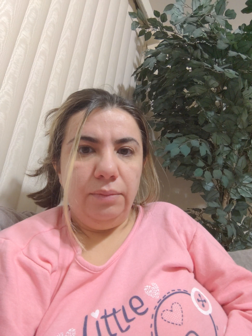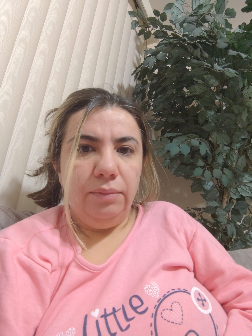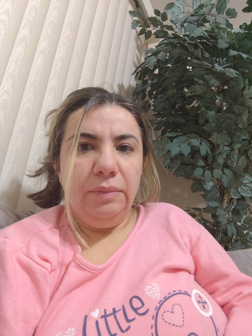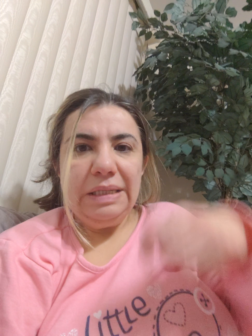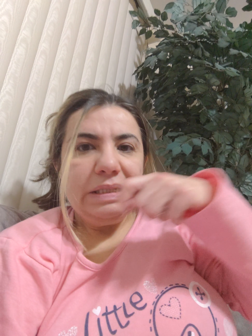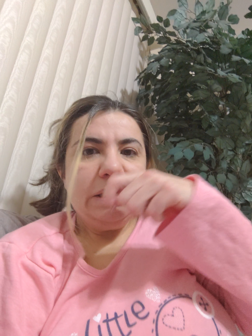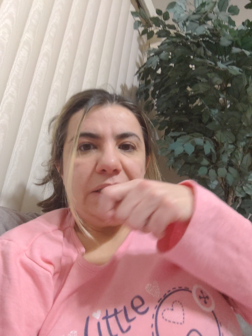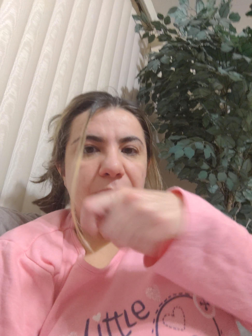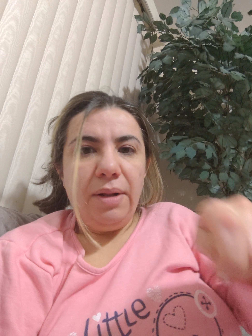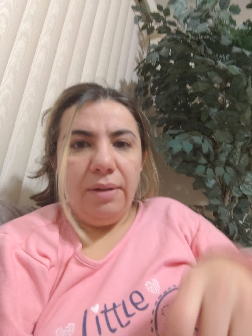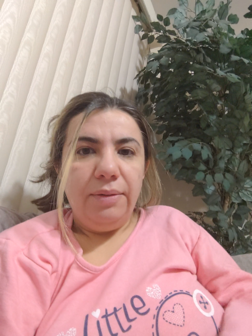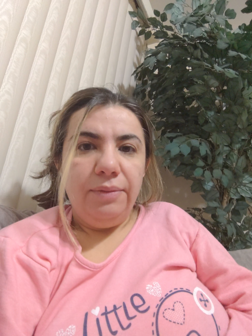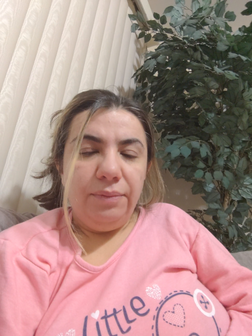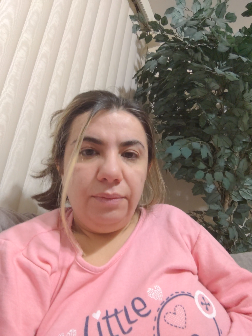toothbrush